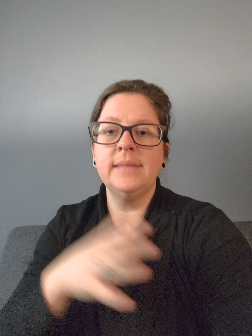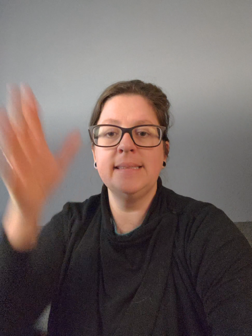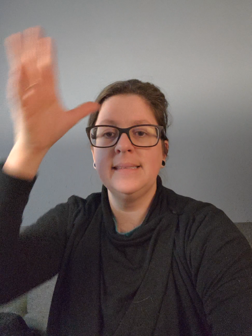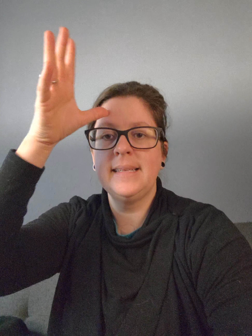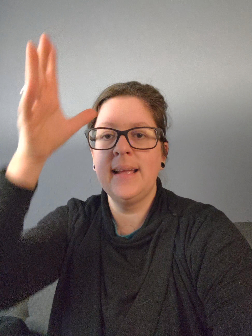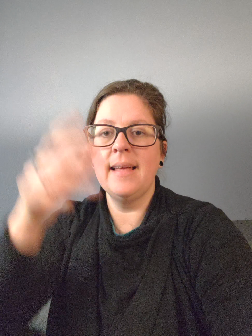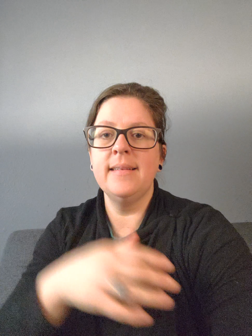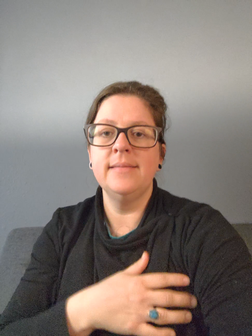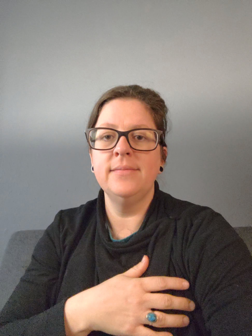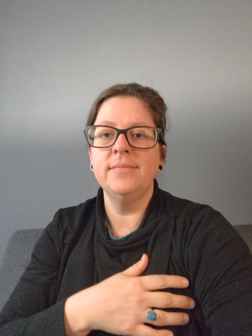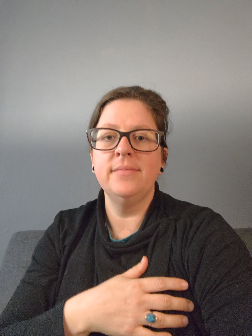dad